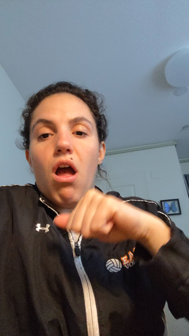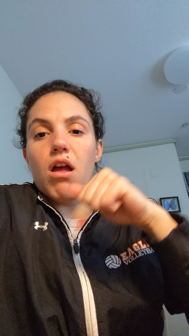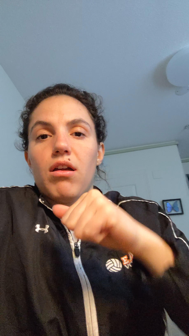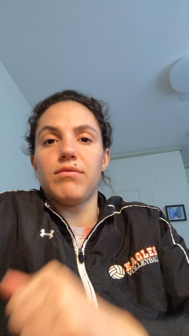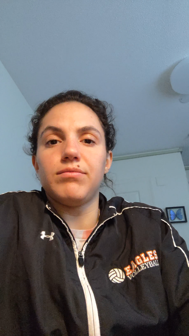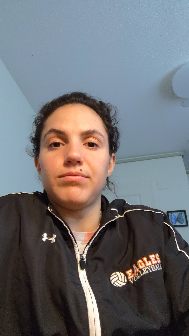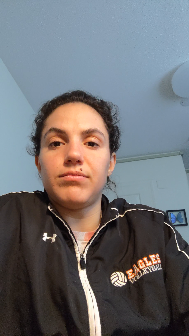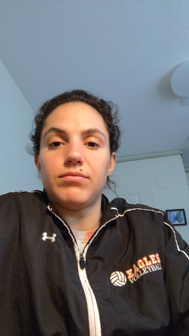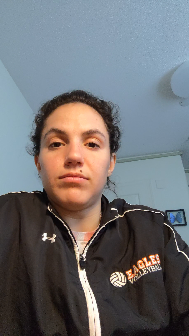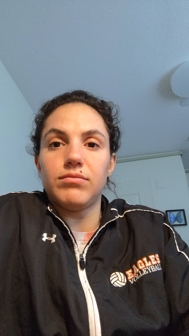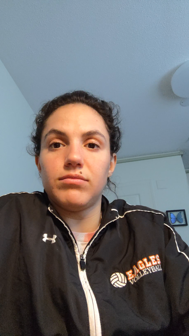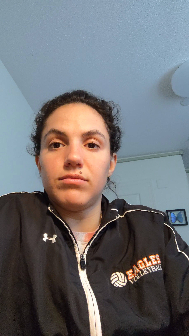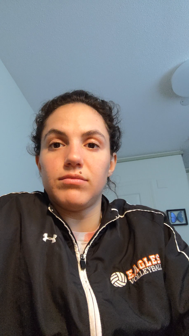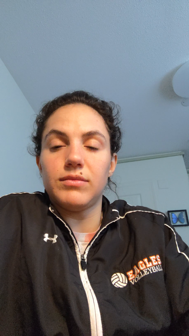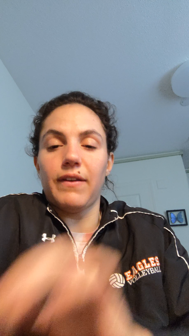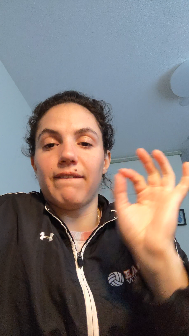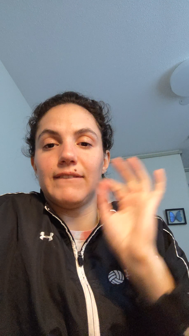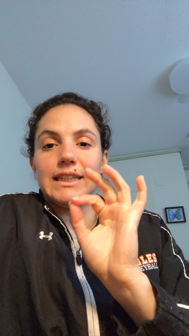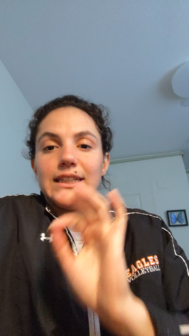fit